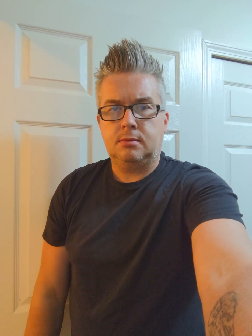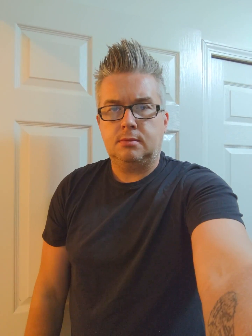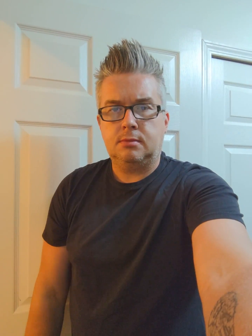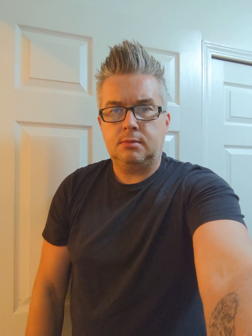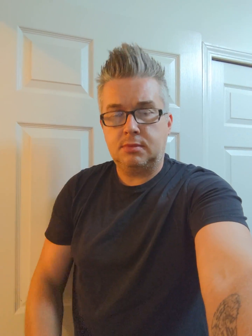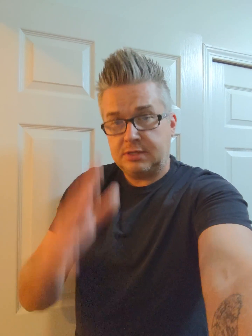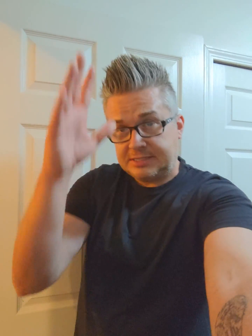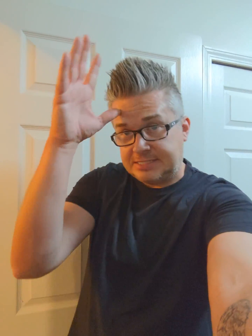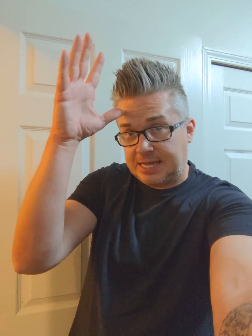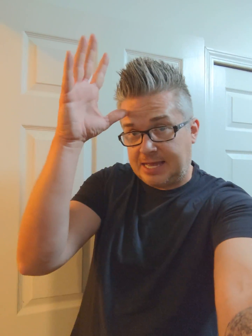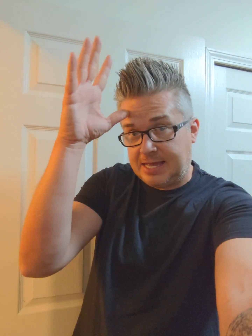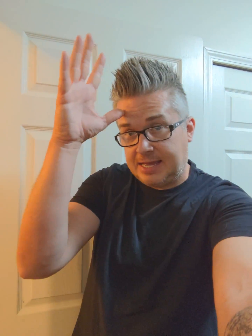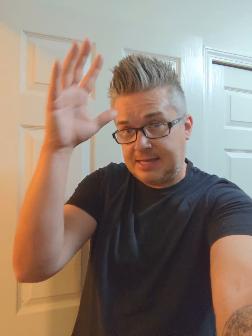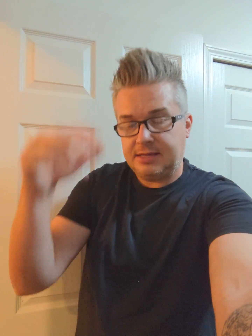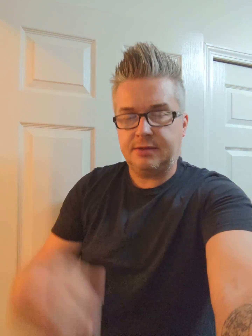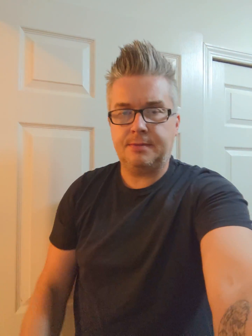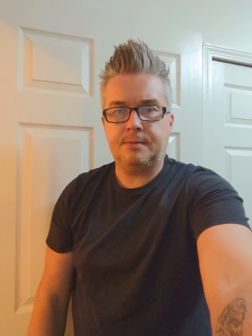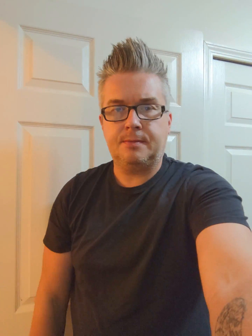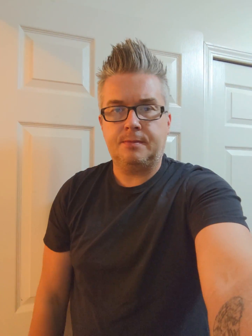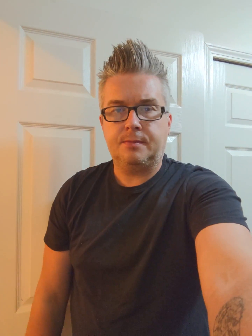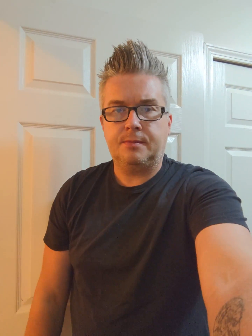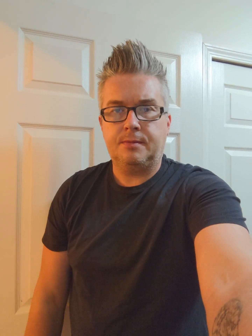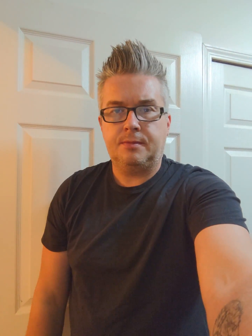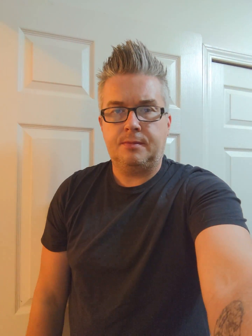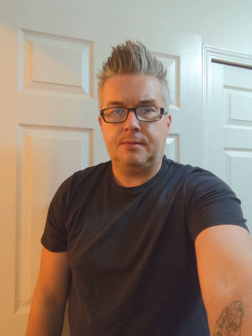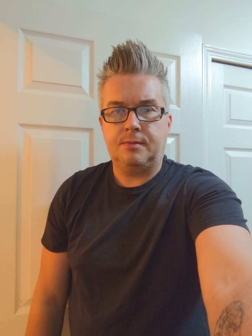daddy